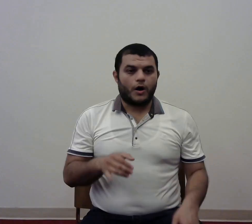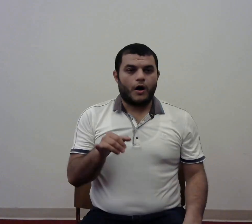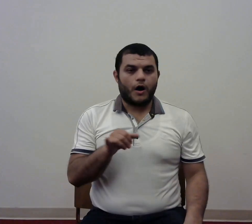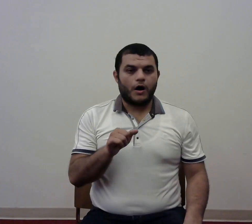harda